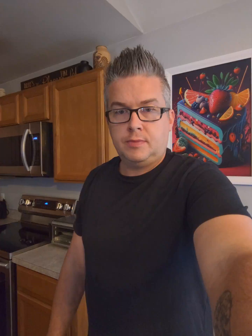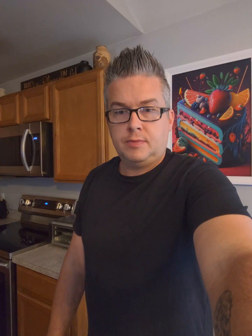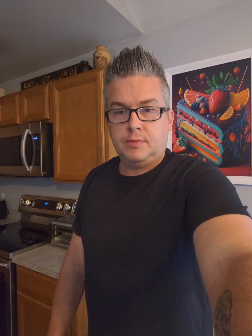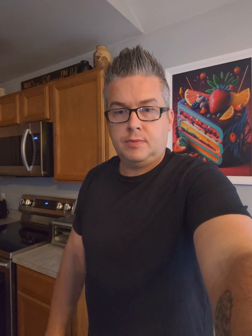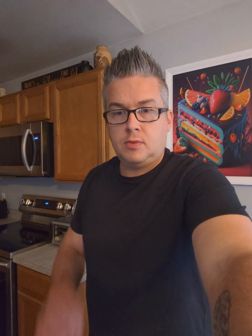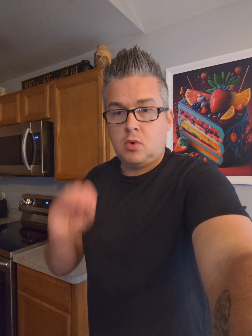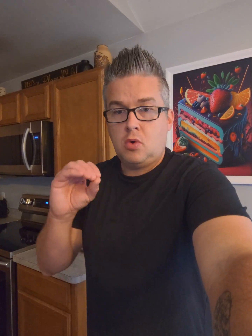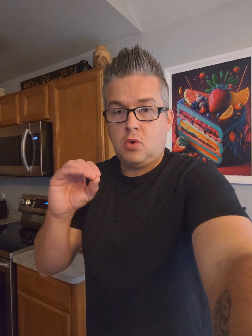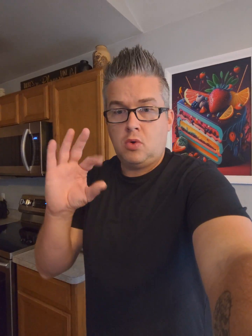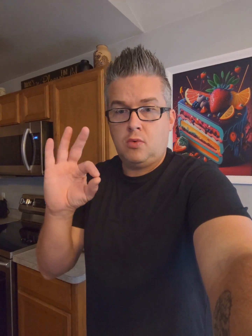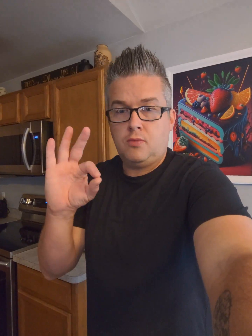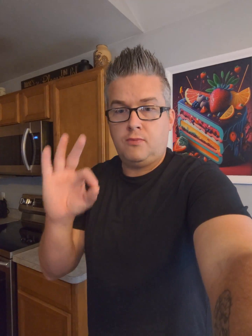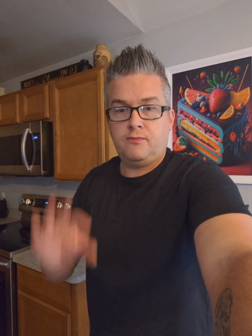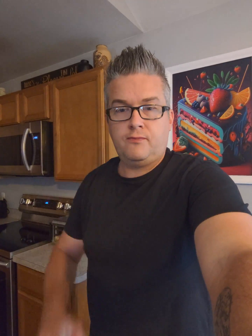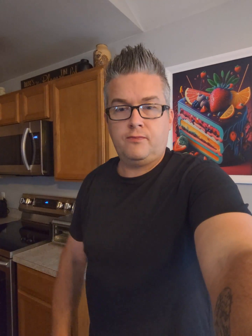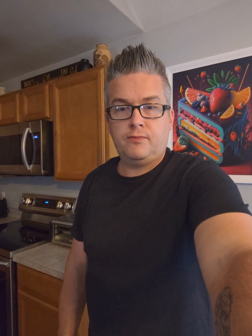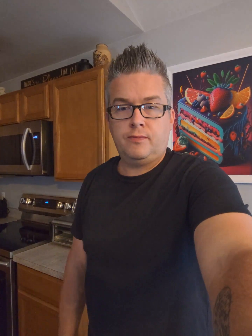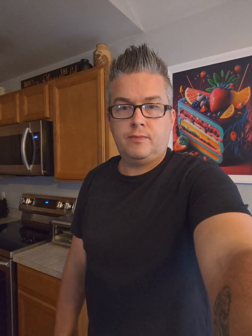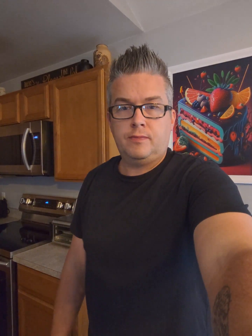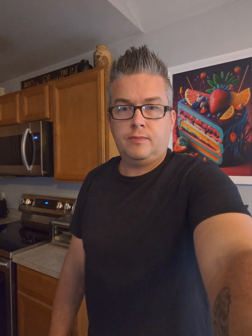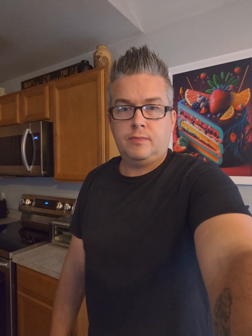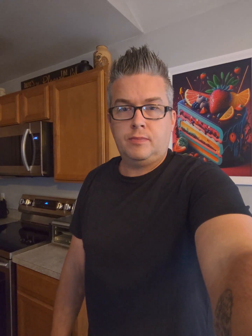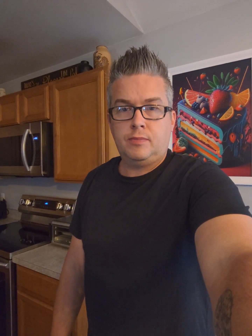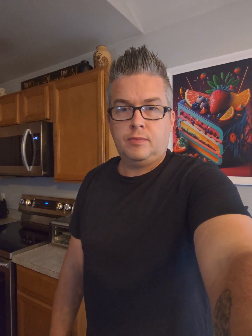of